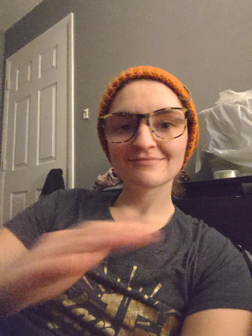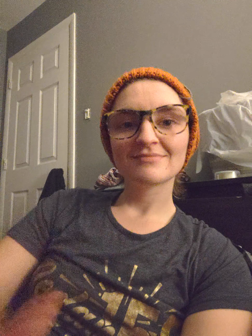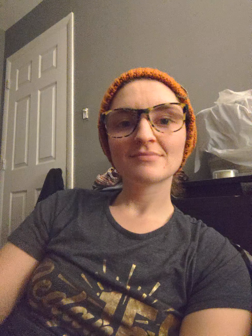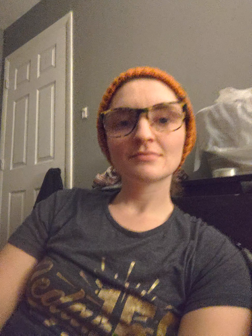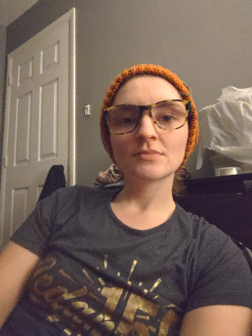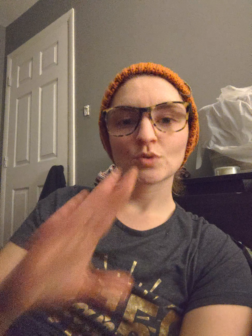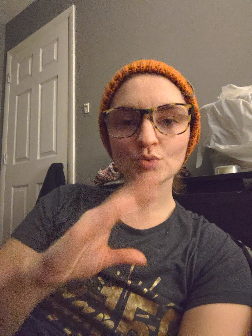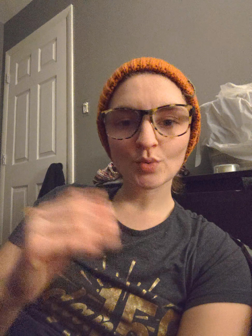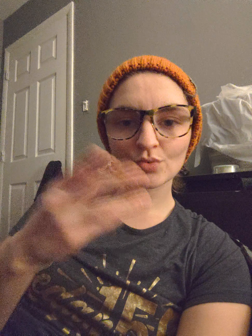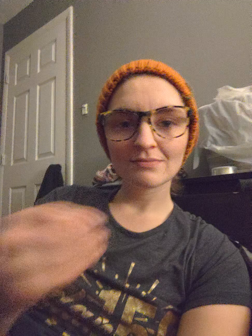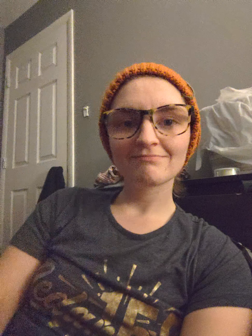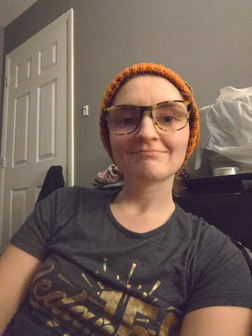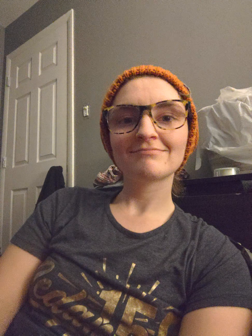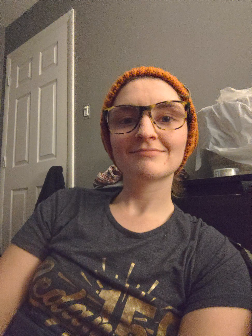story